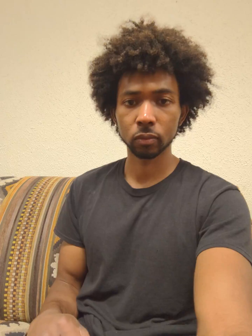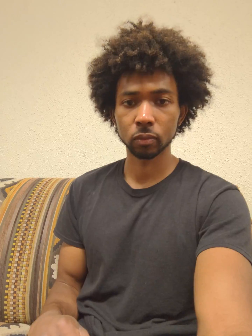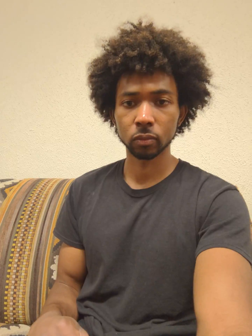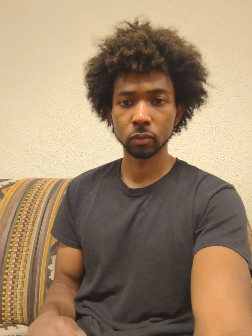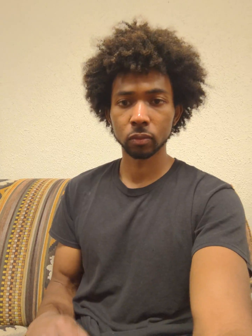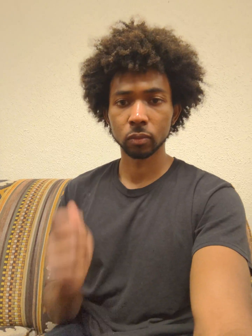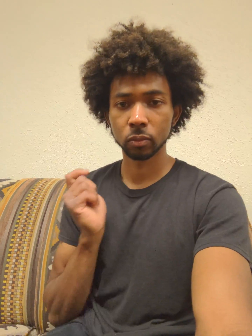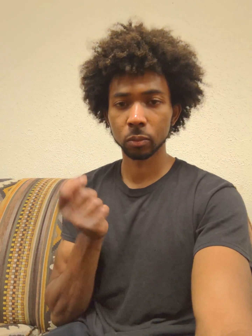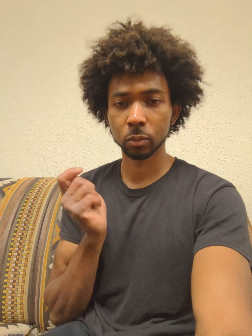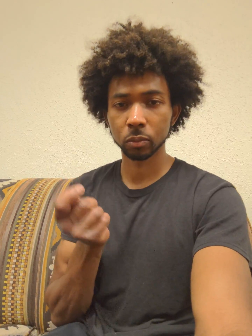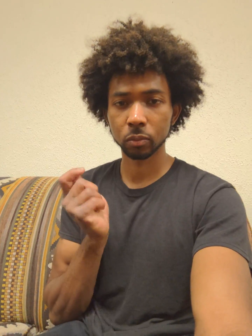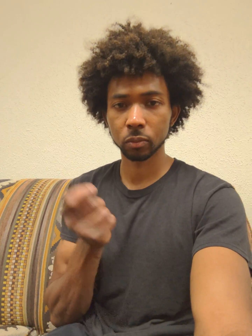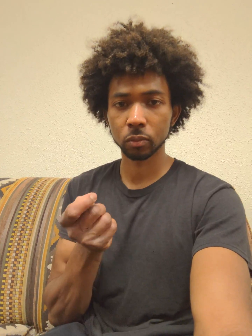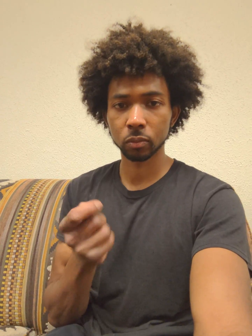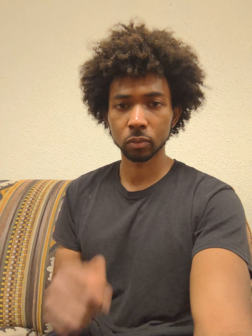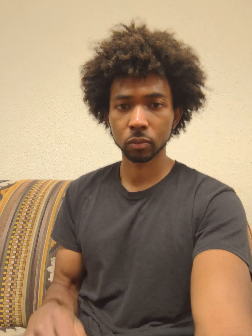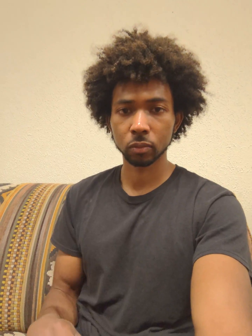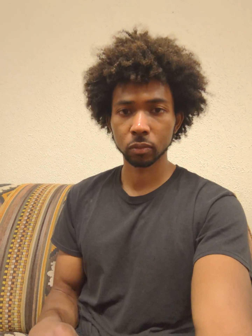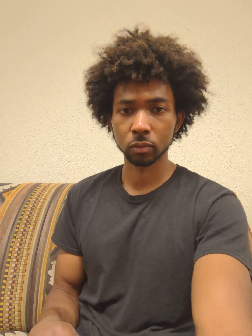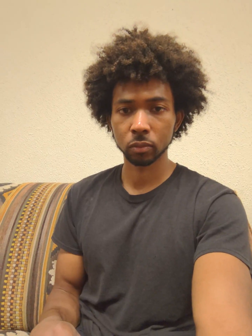bat